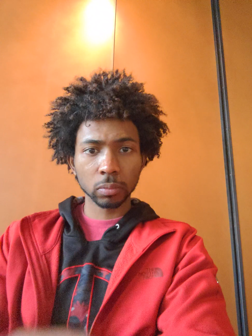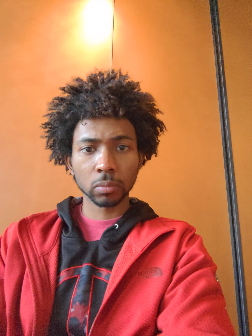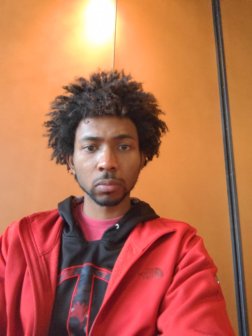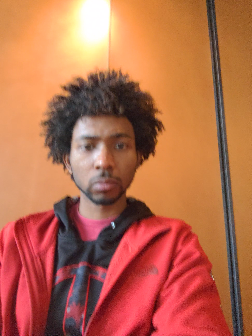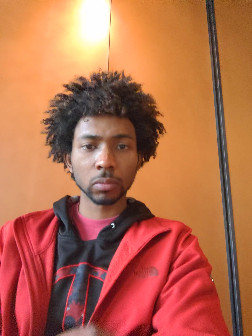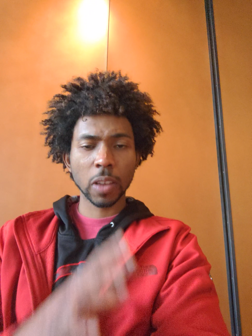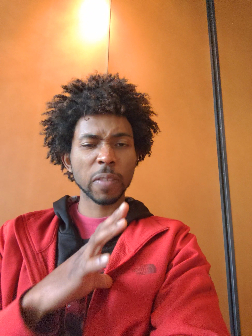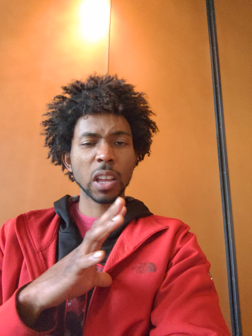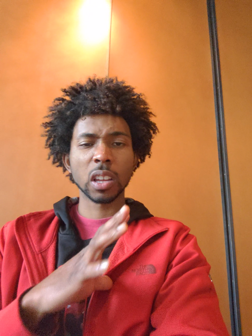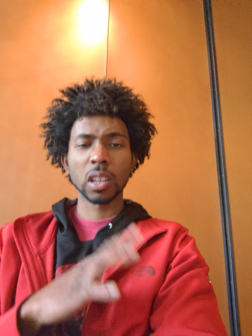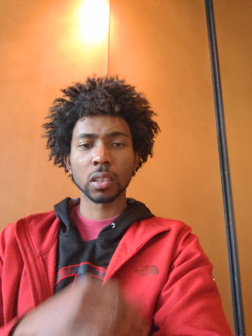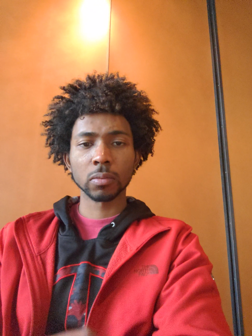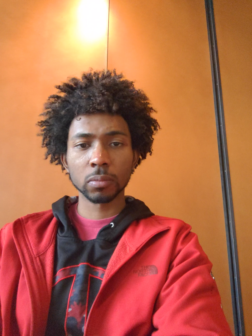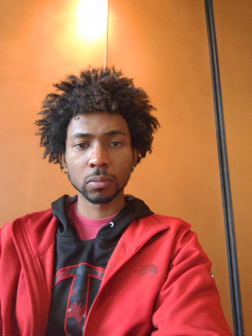fine